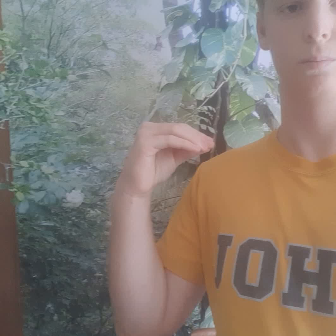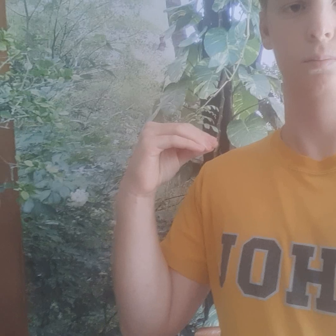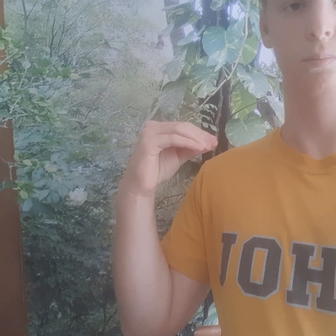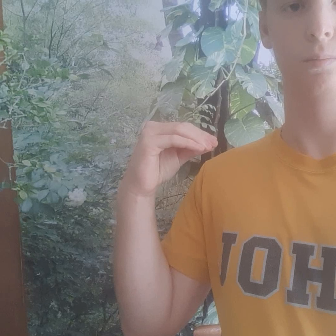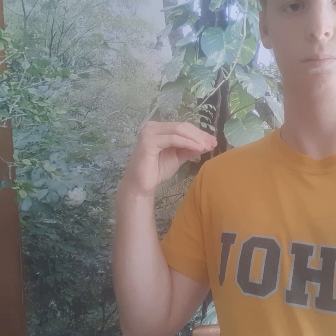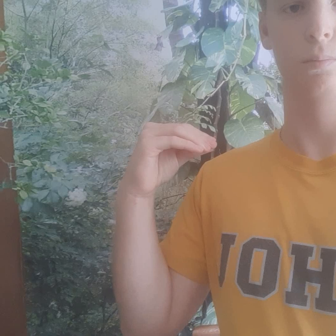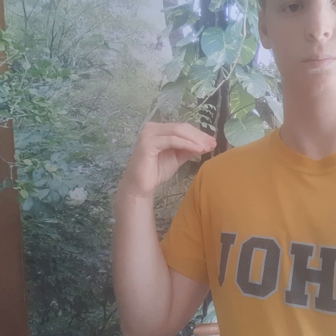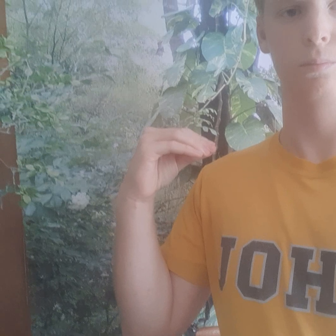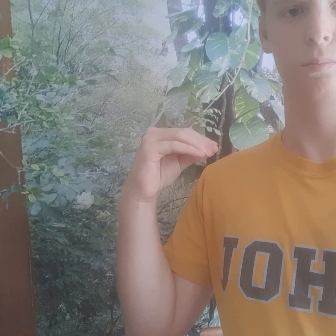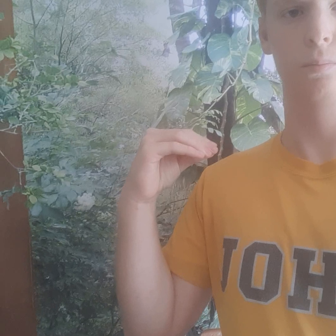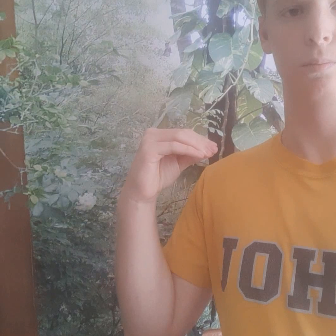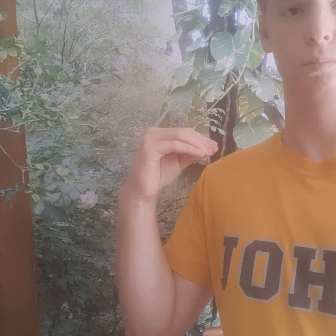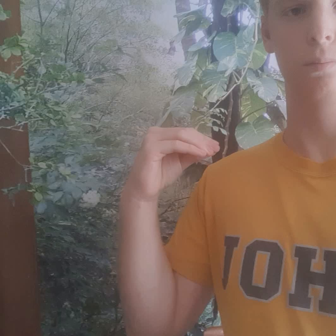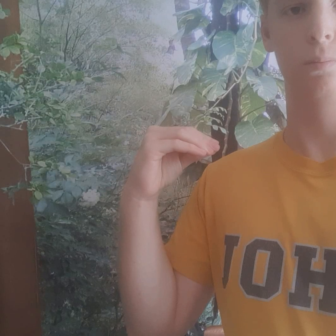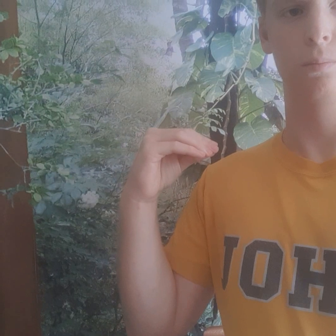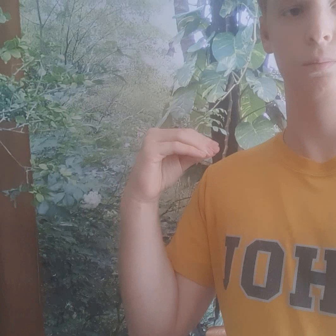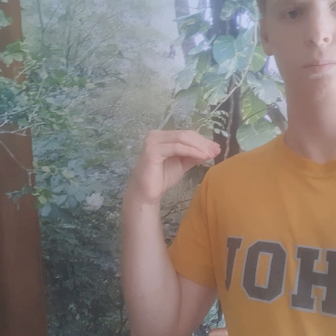Ж